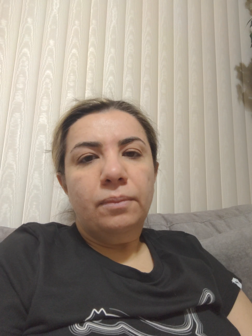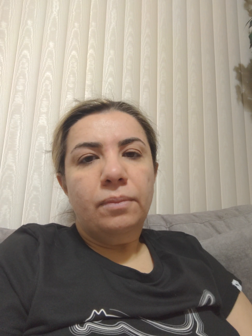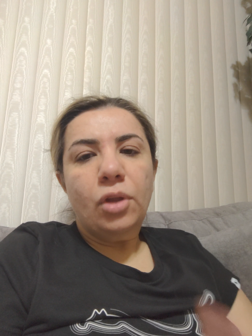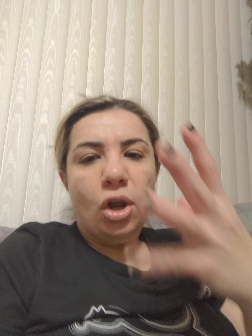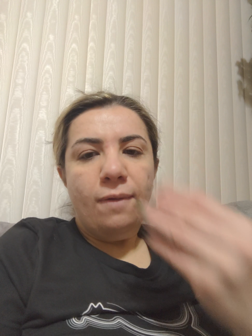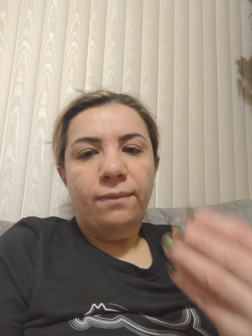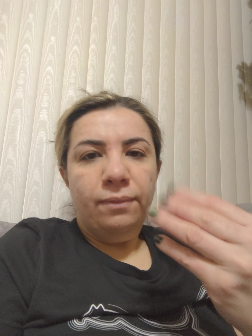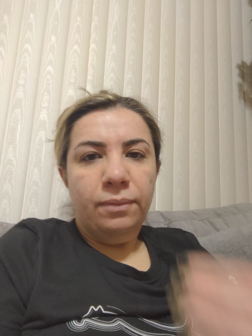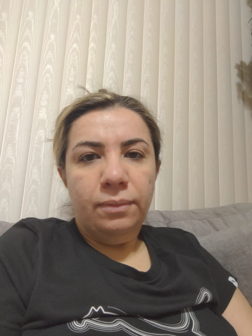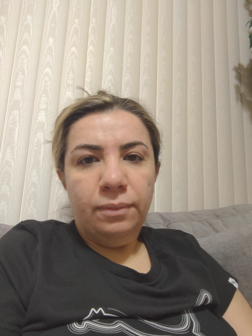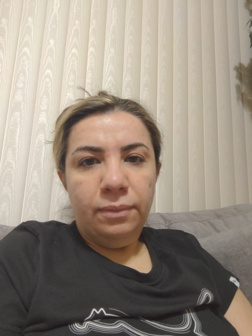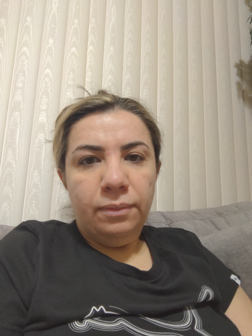wet